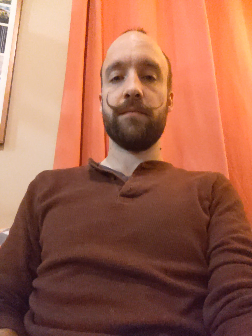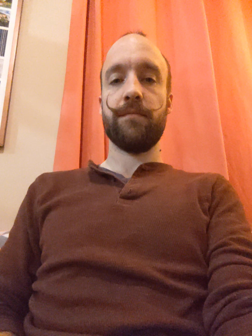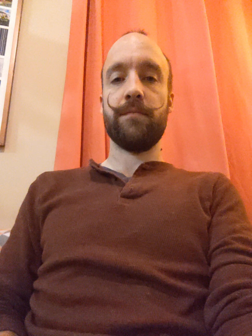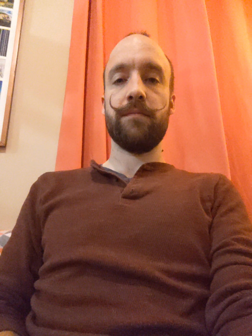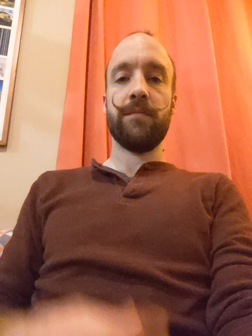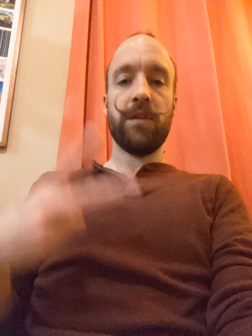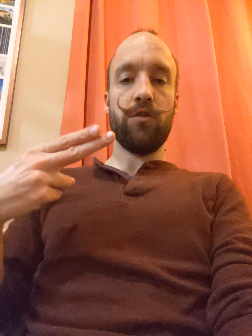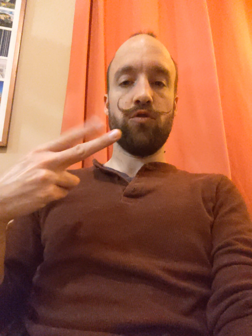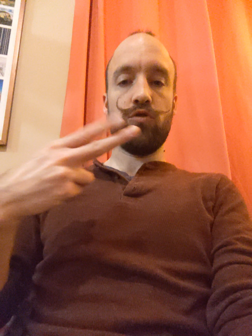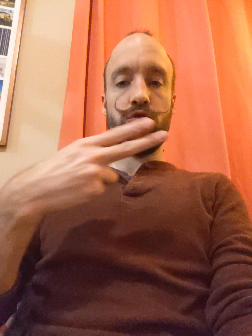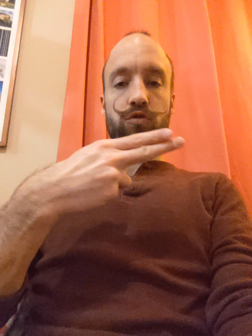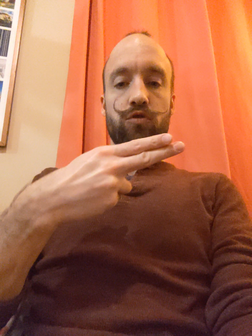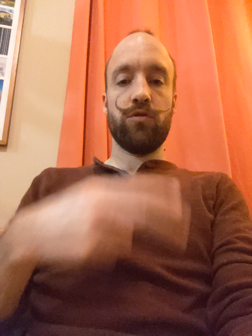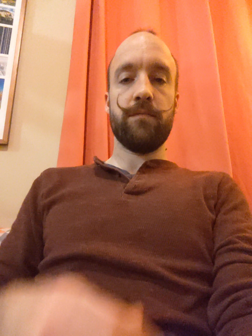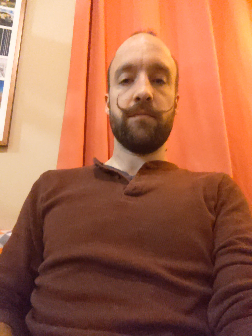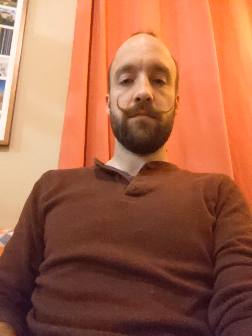scissors